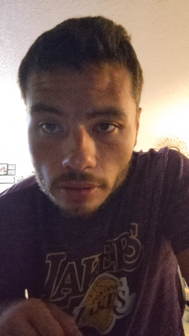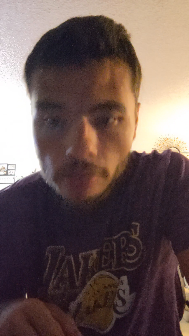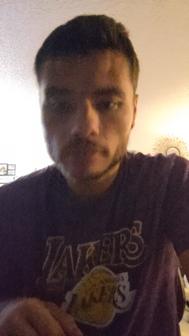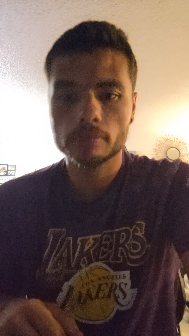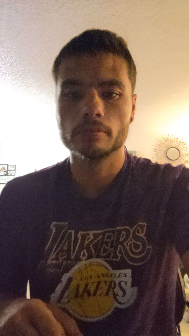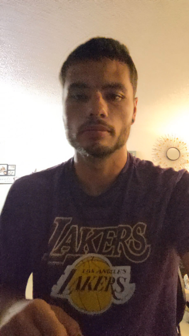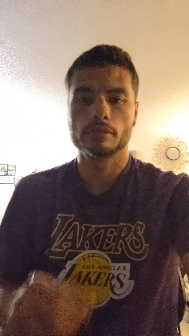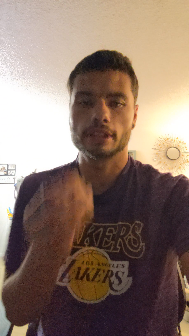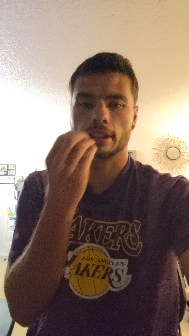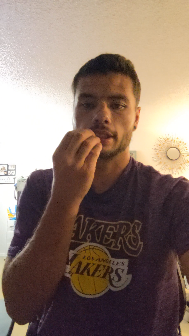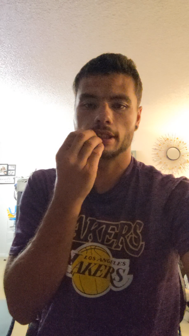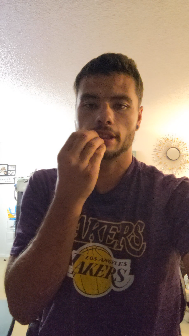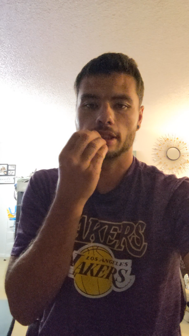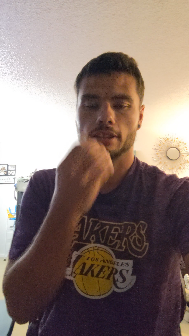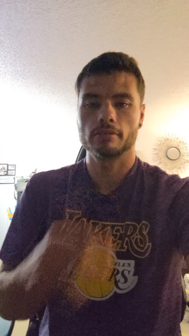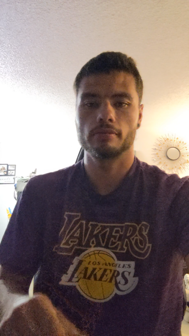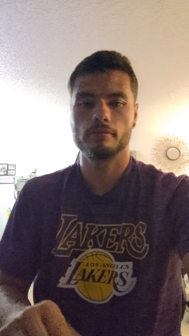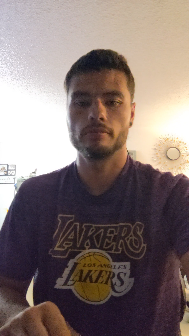eat